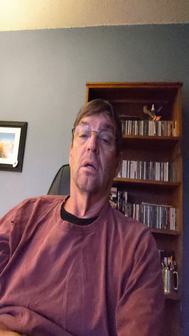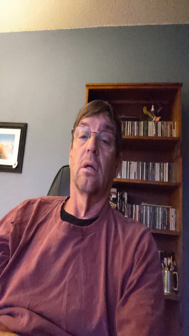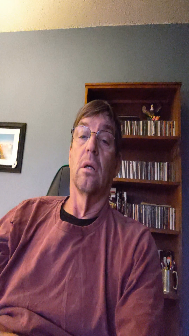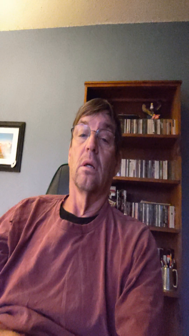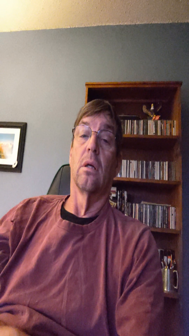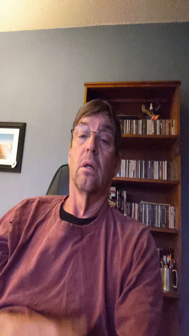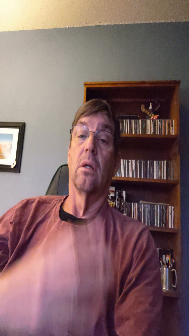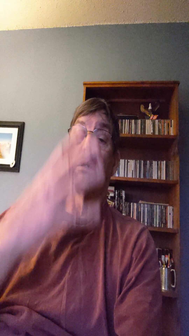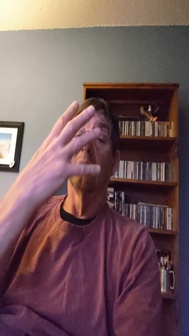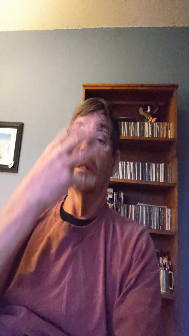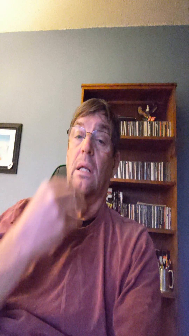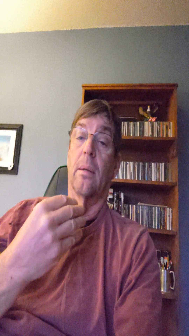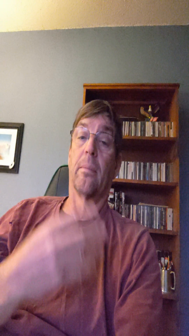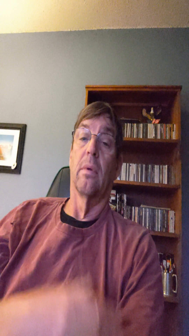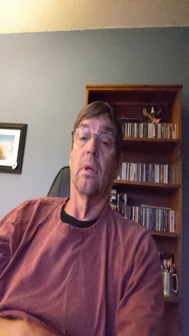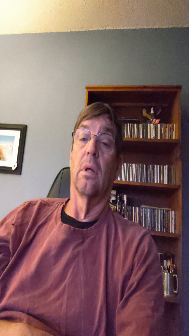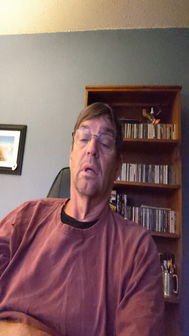sleep